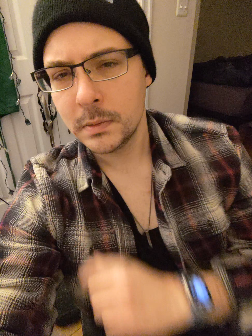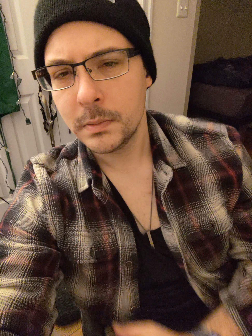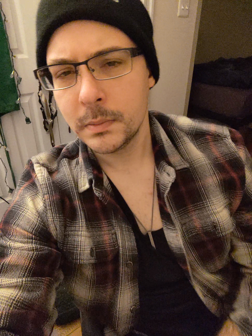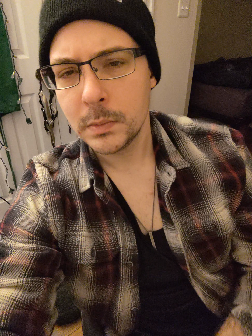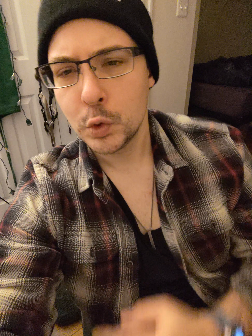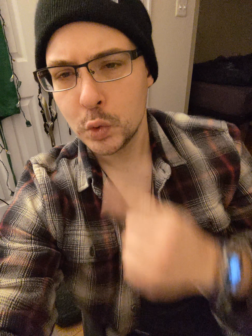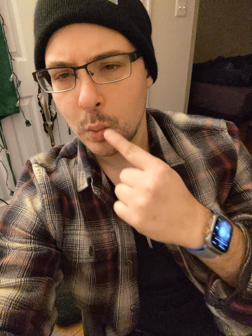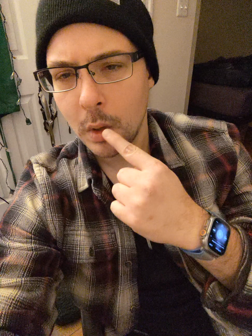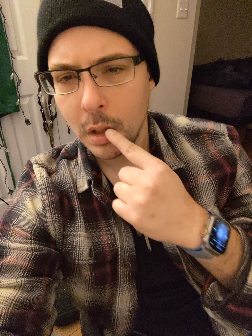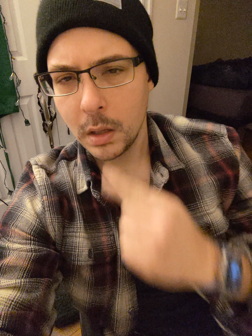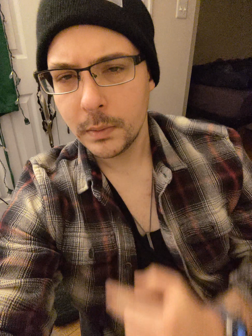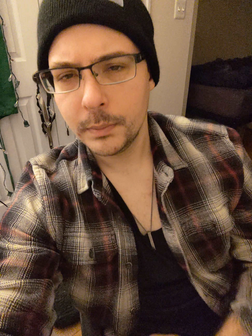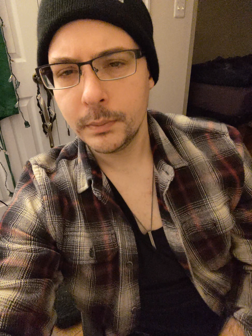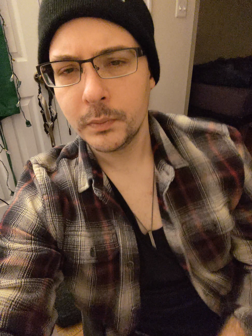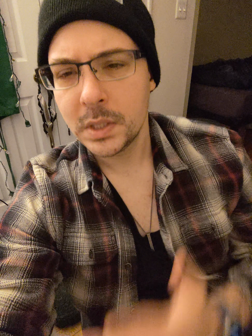tooth